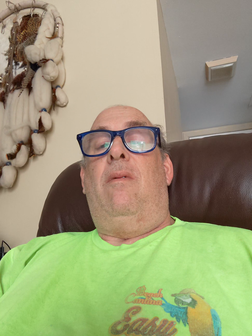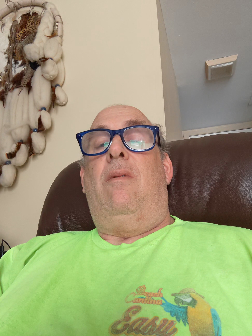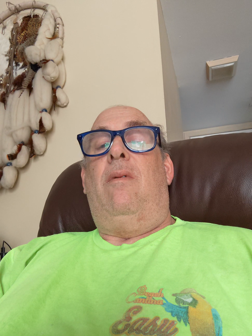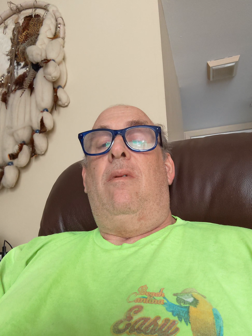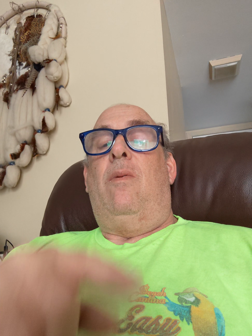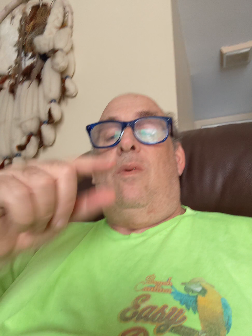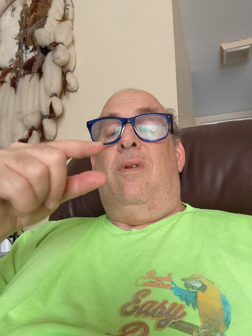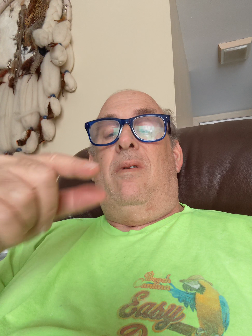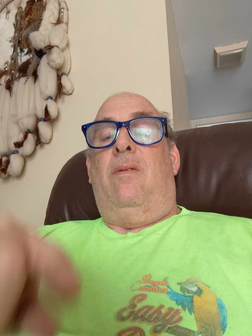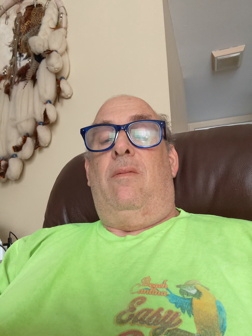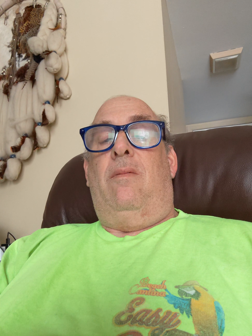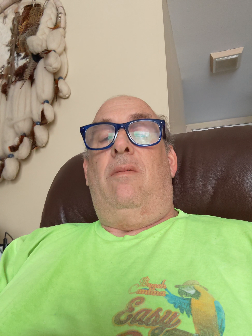green